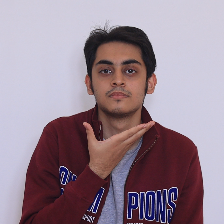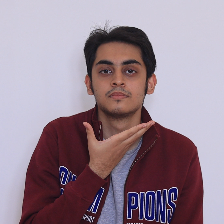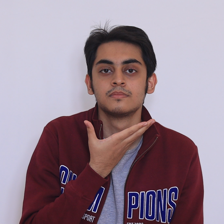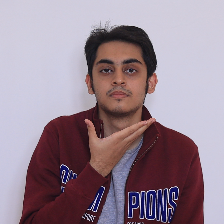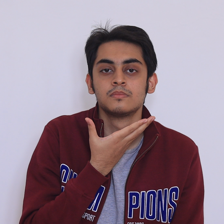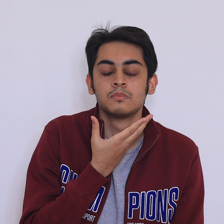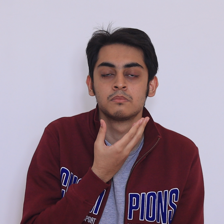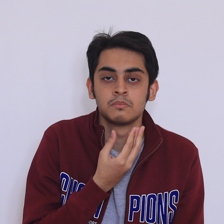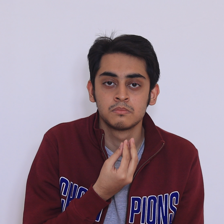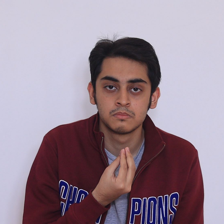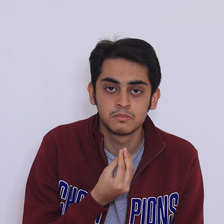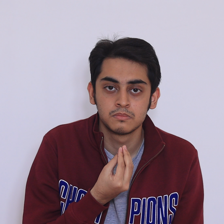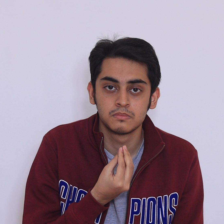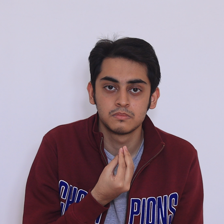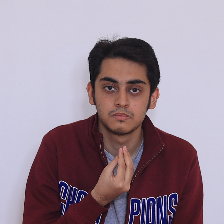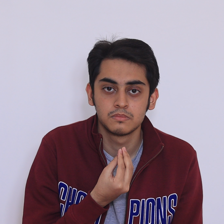sad